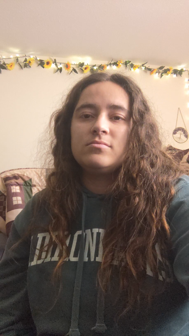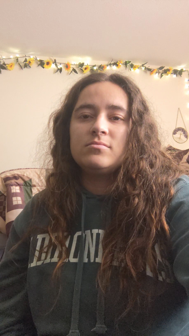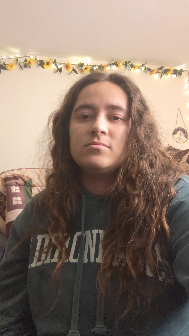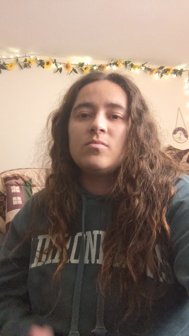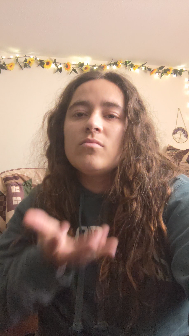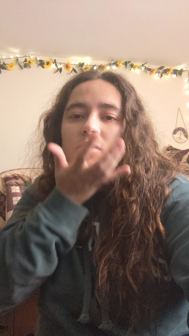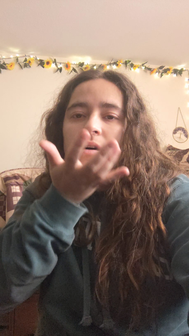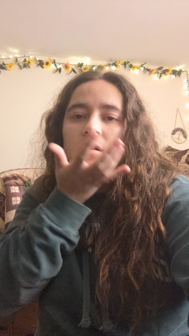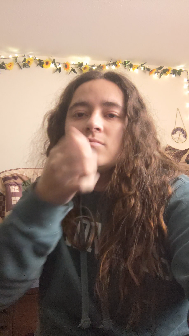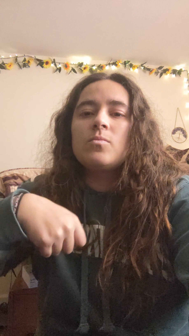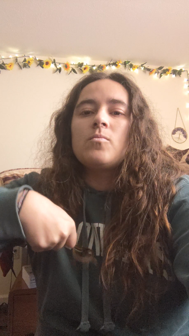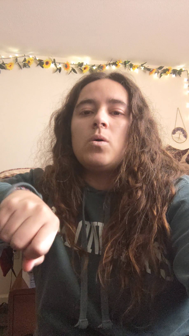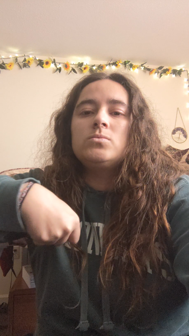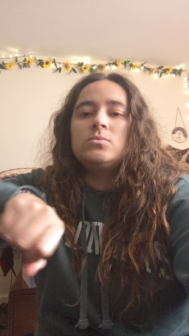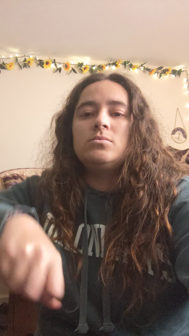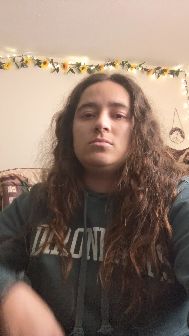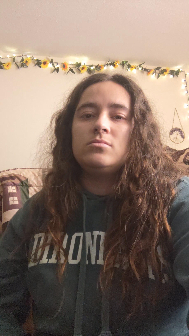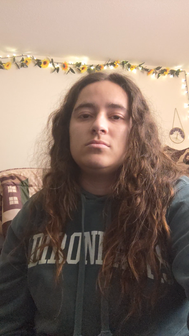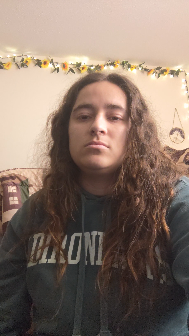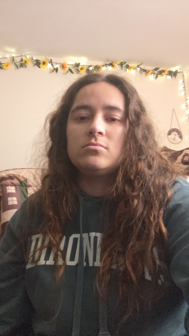lawn mower